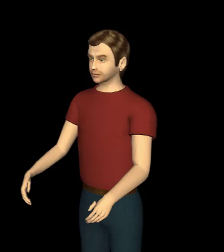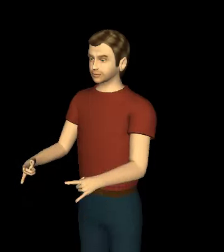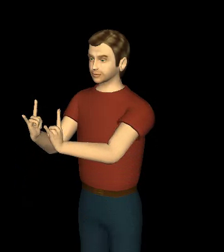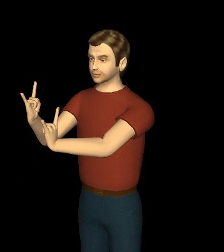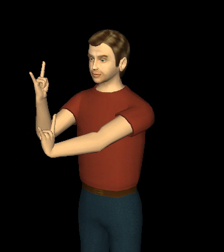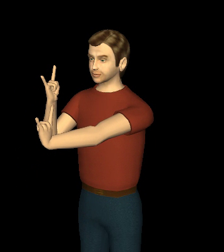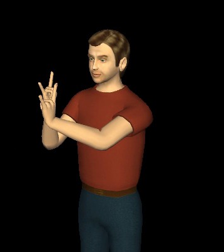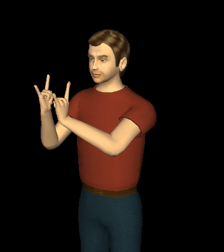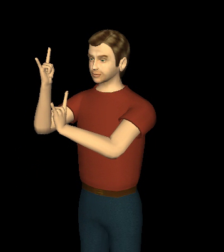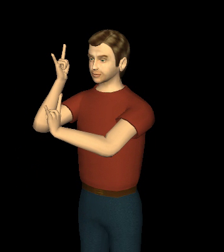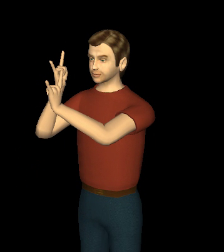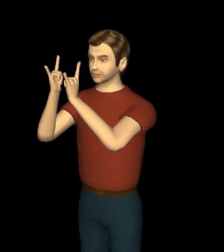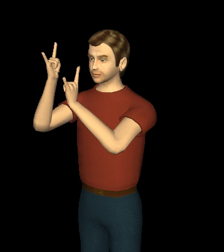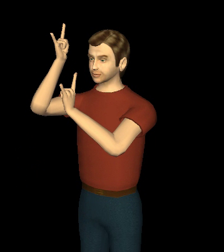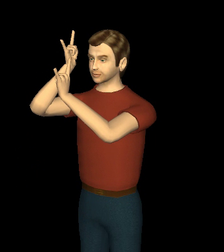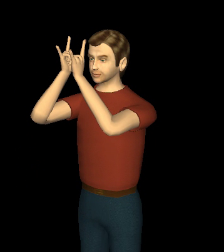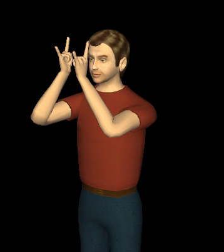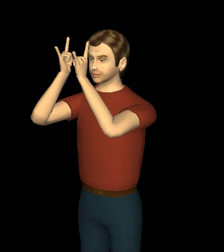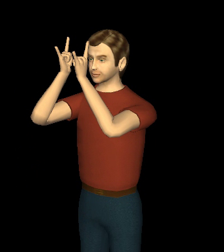قصة